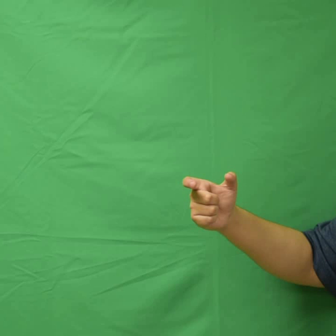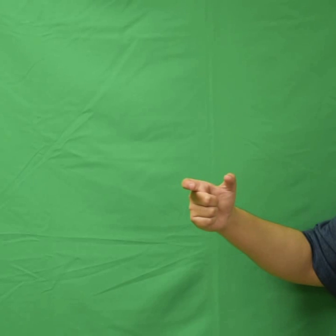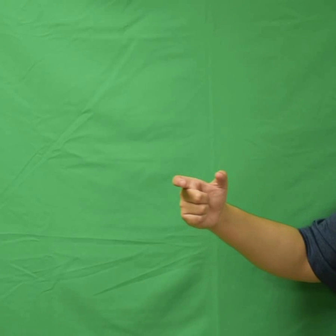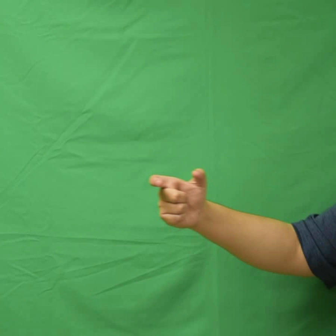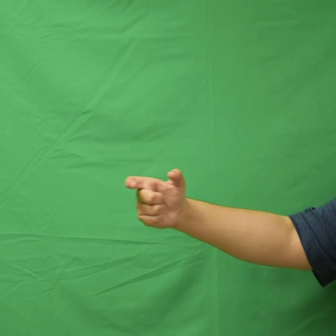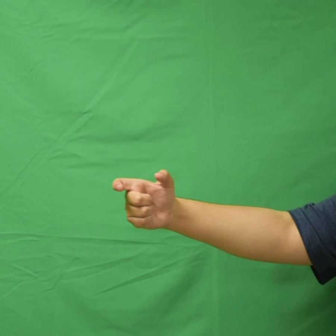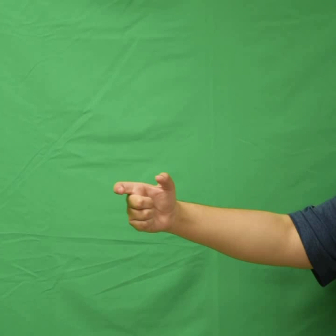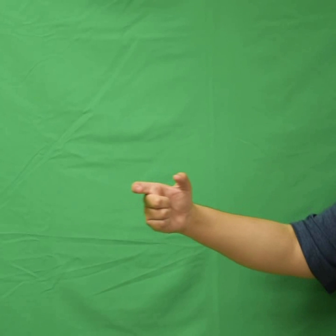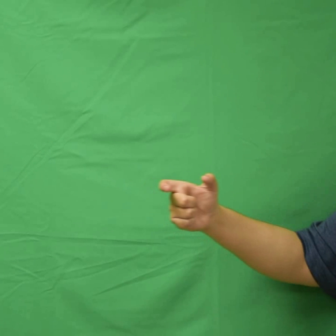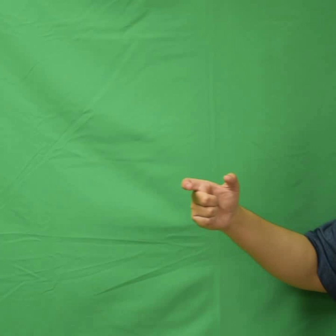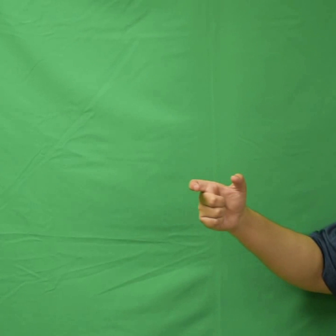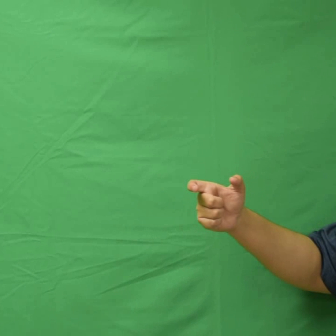X